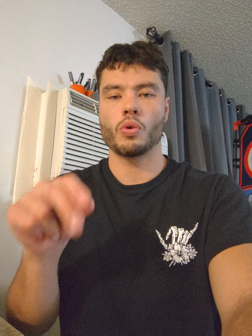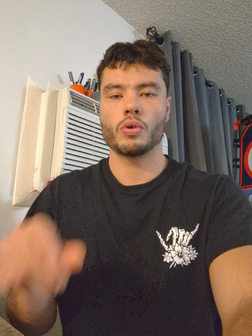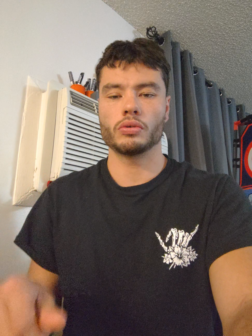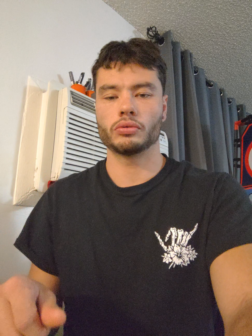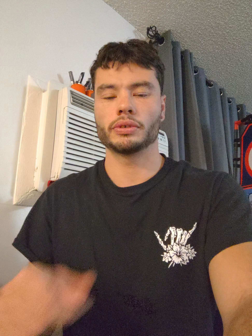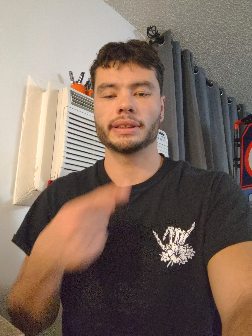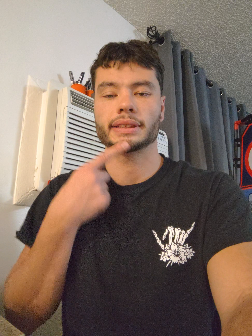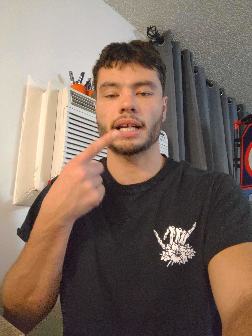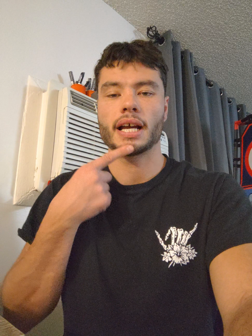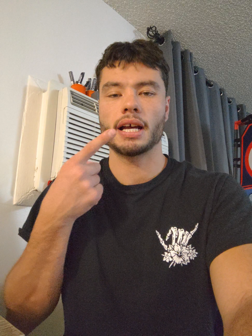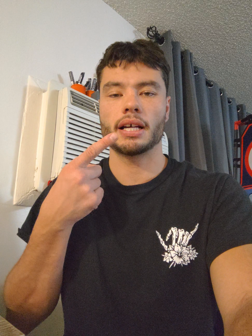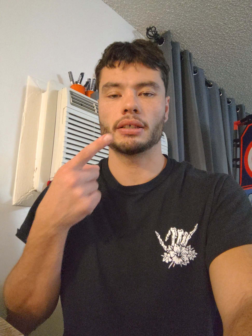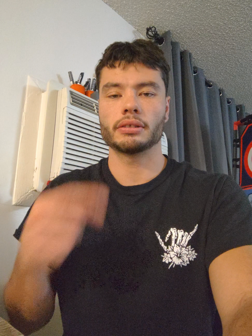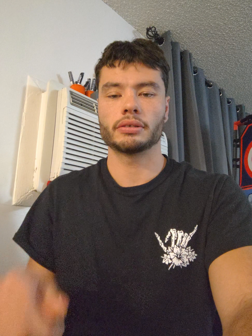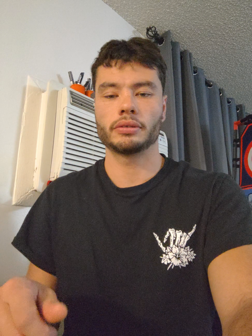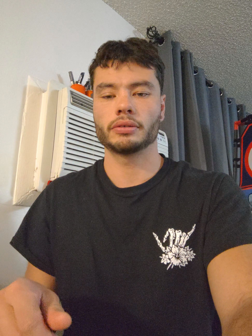say